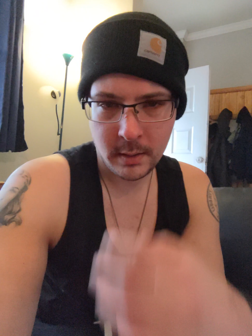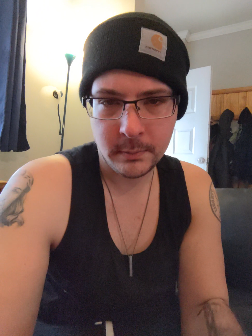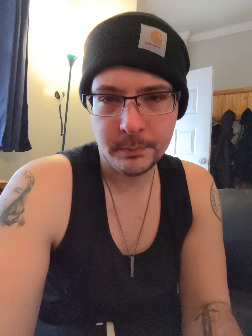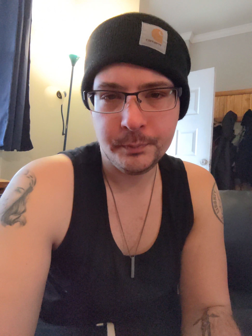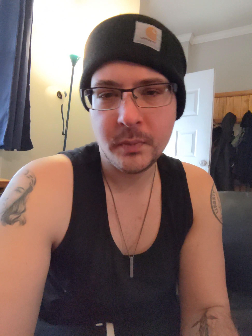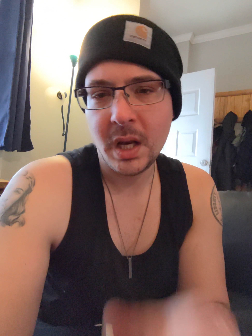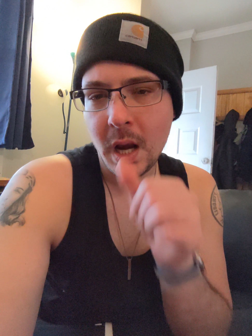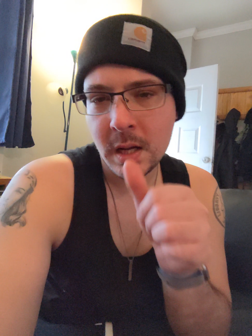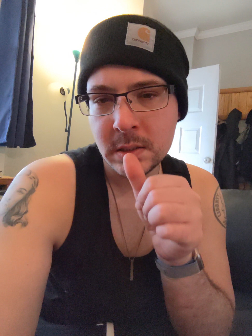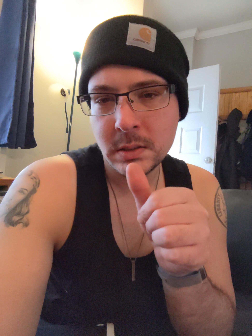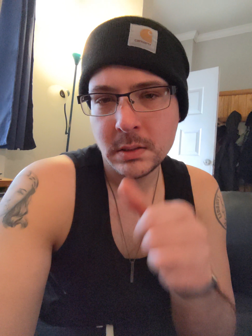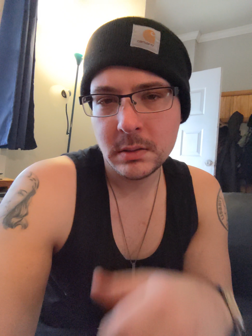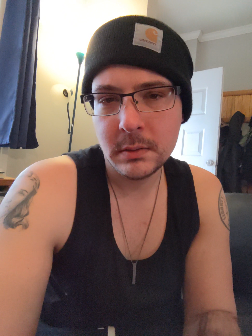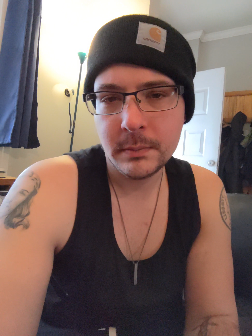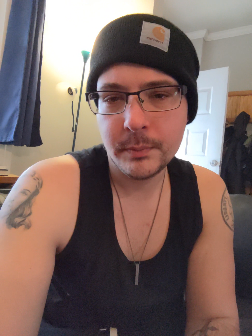nuts